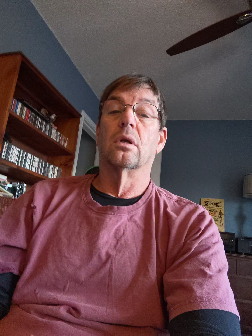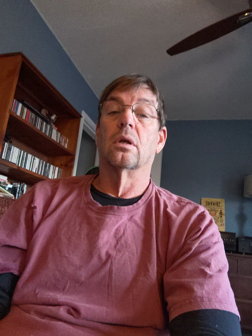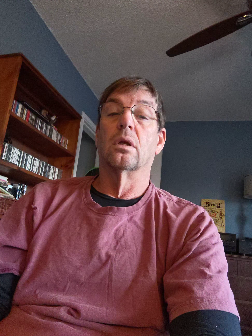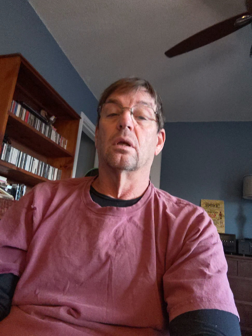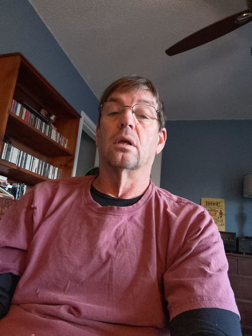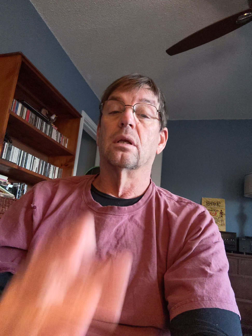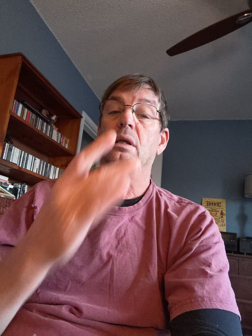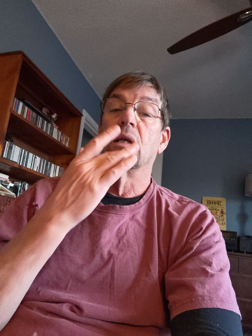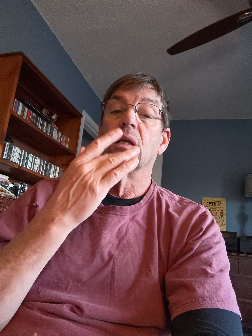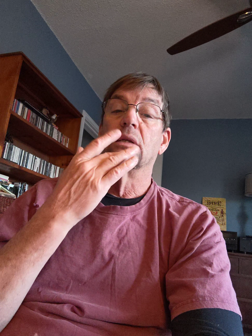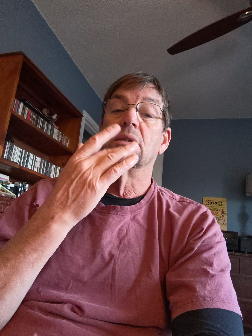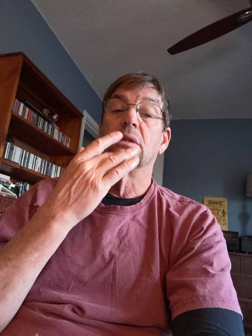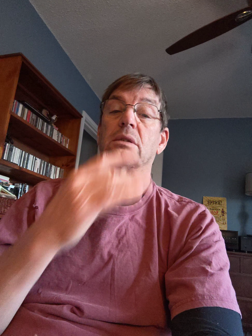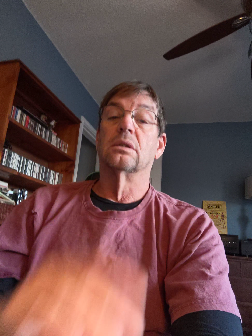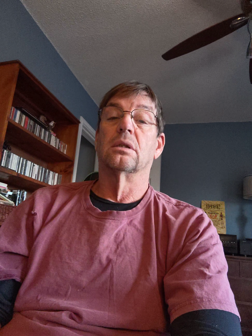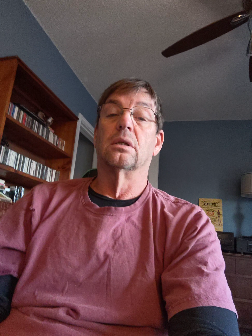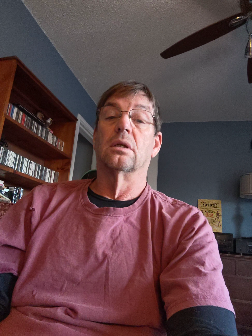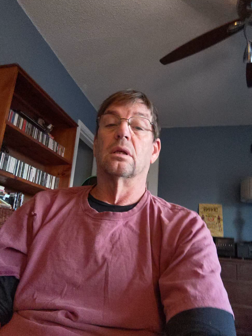taste